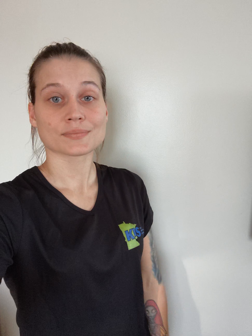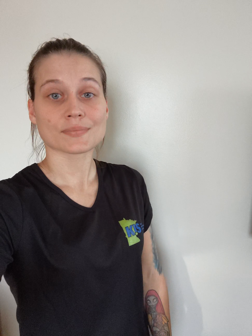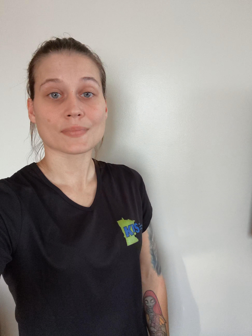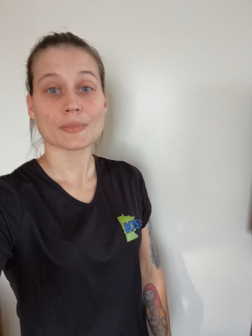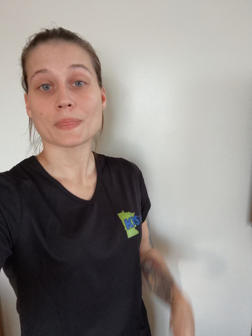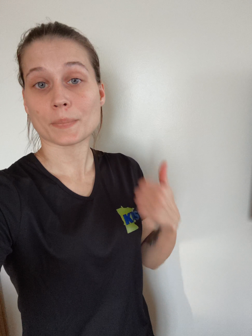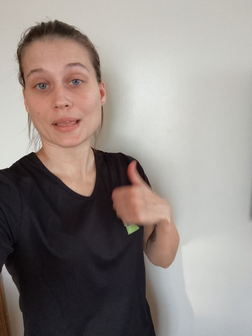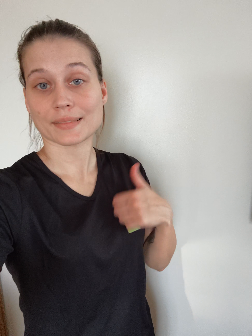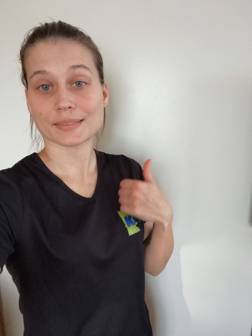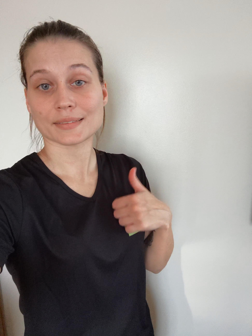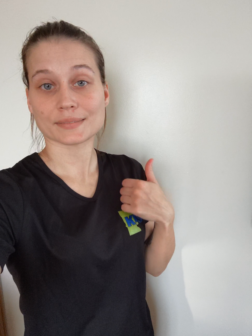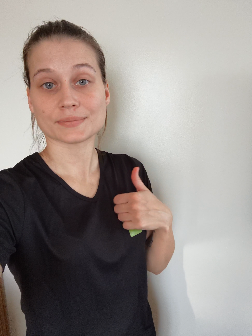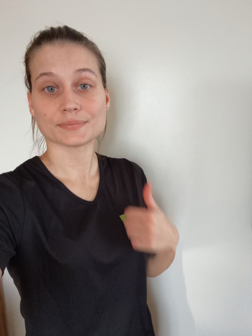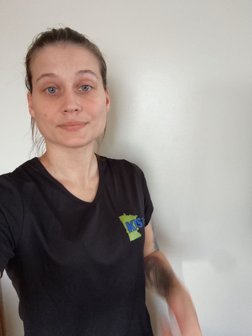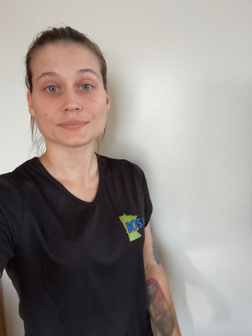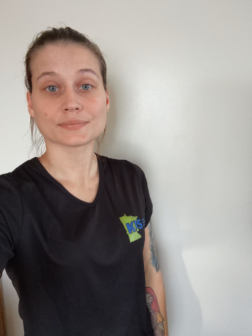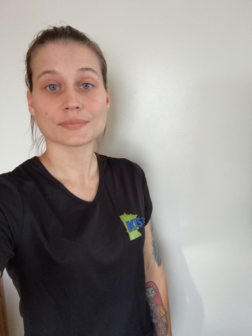bath